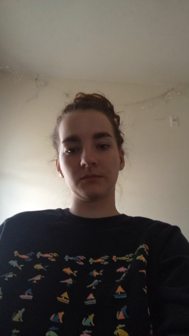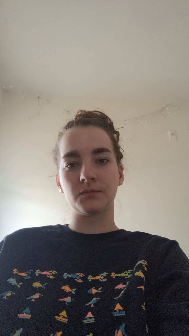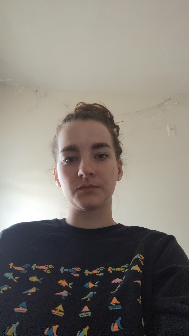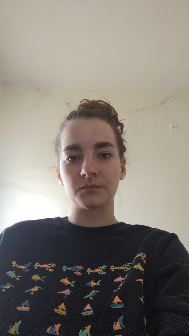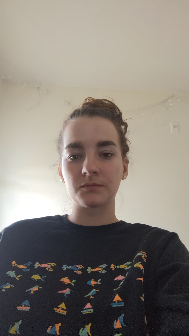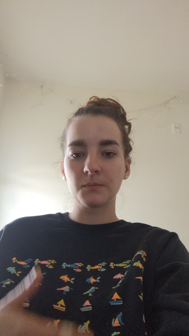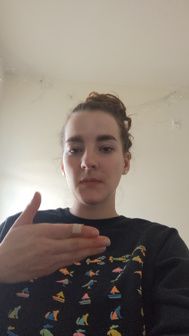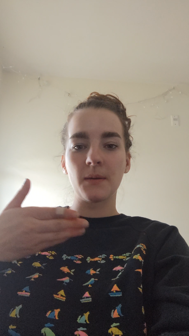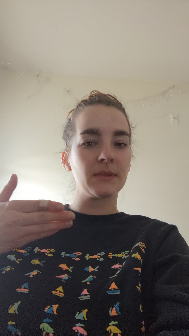baby